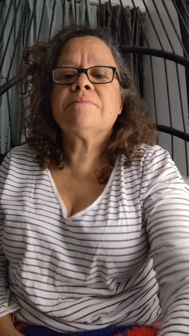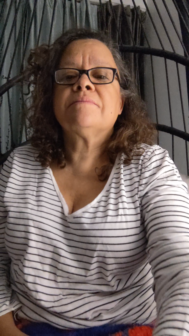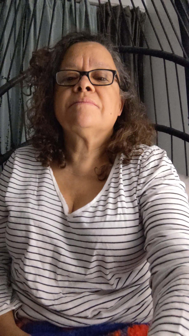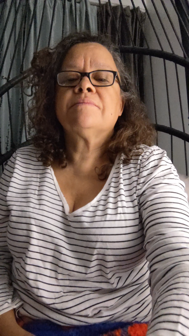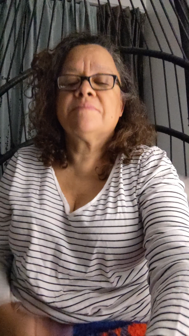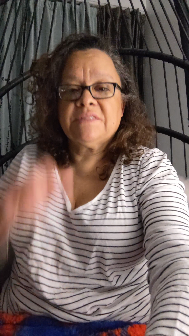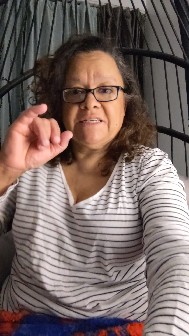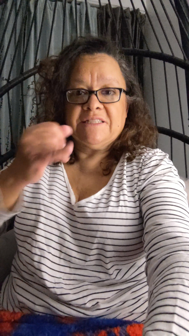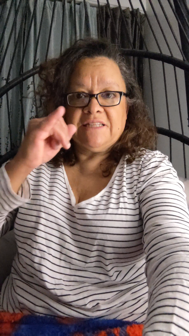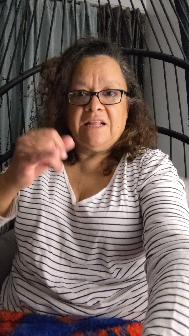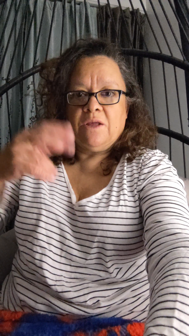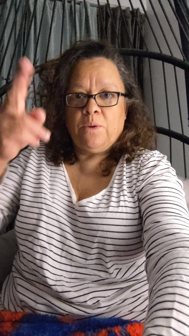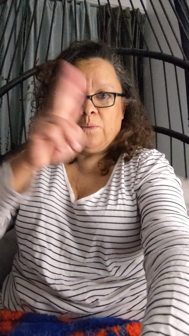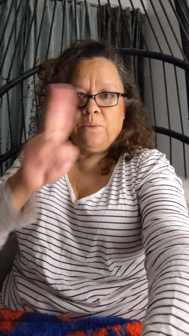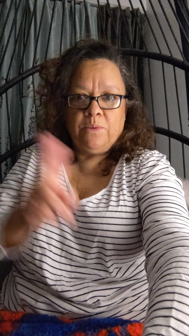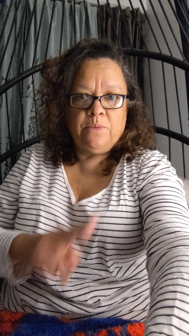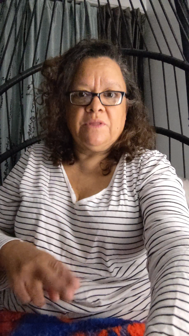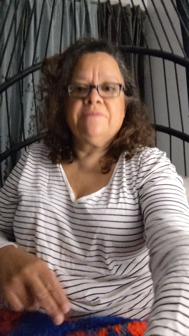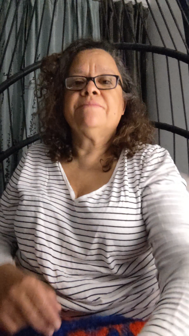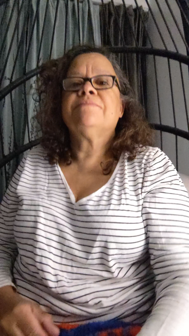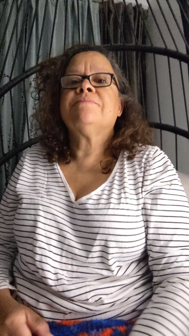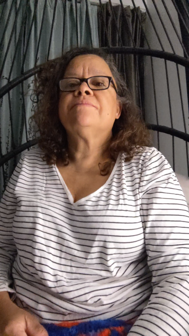jelly